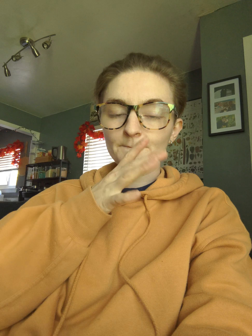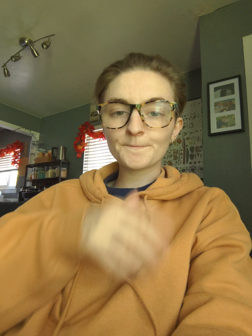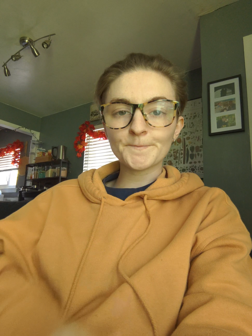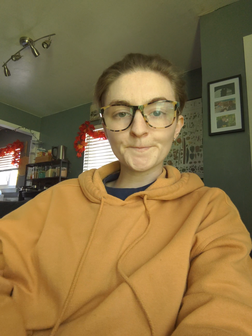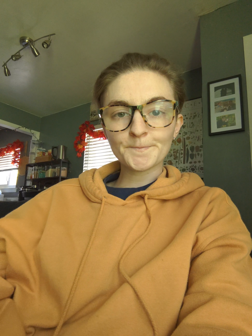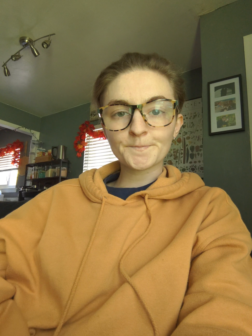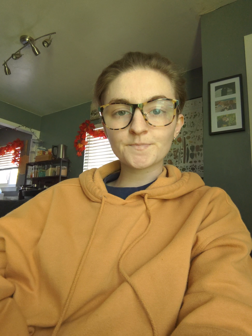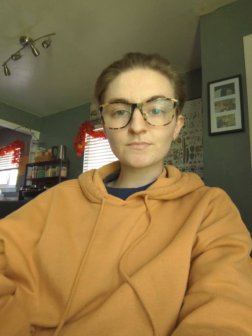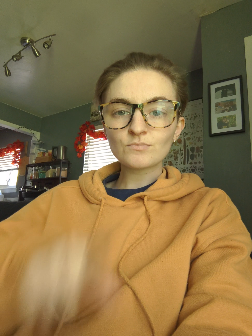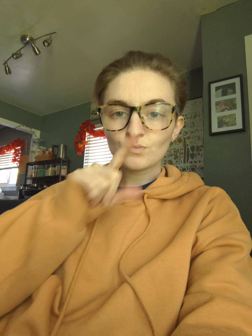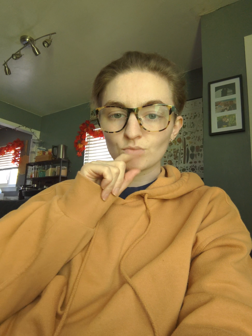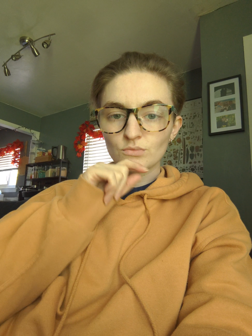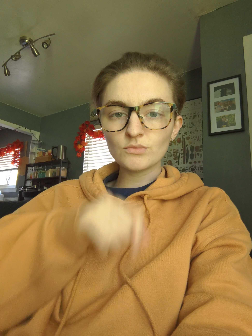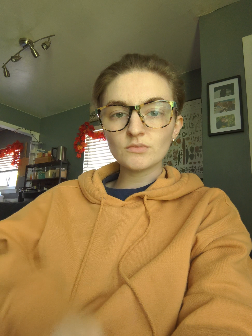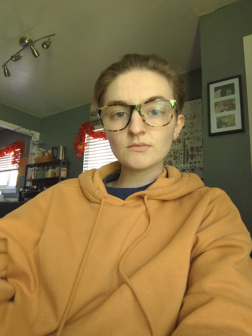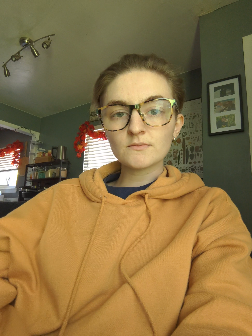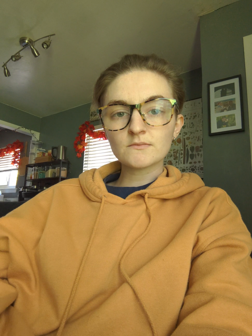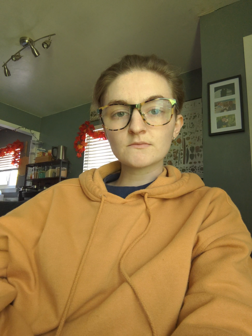chicken